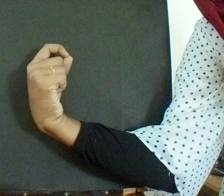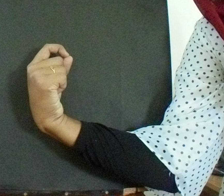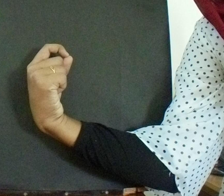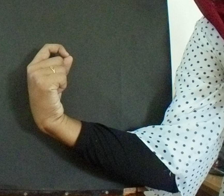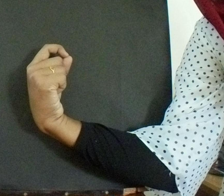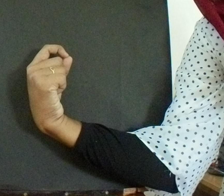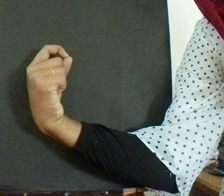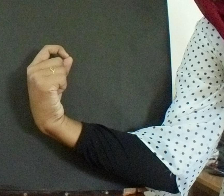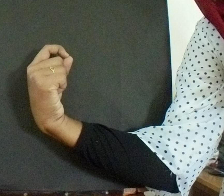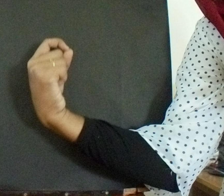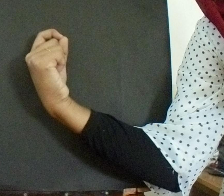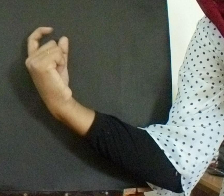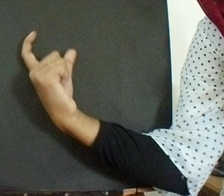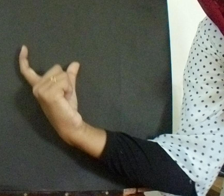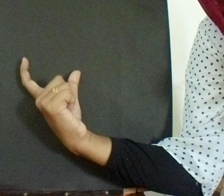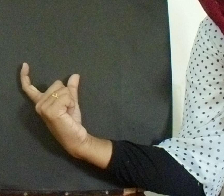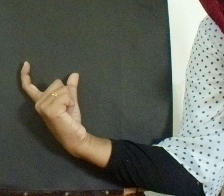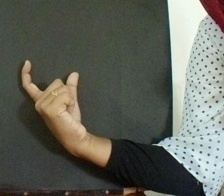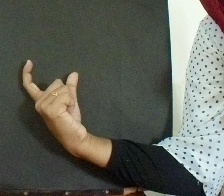thief